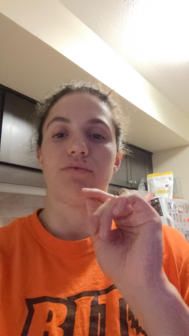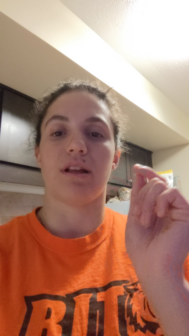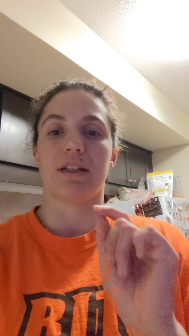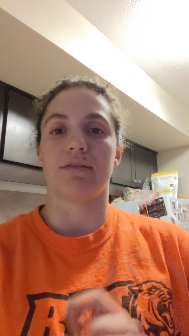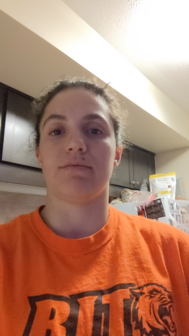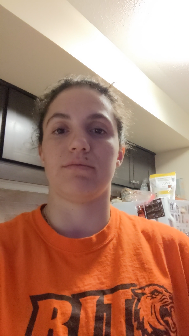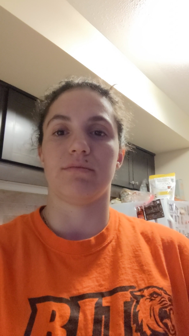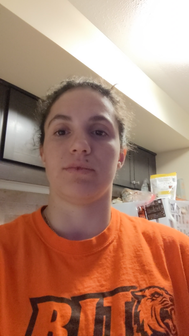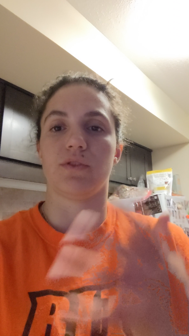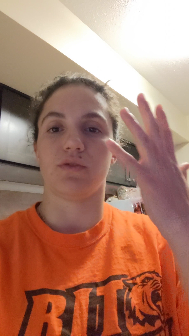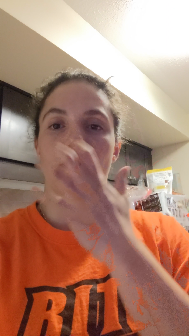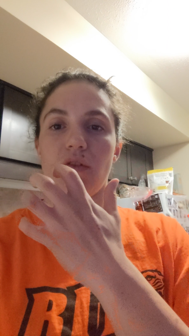dark